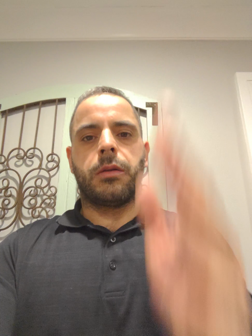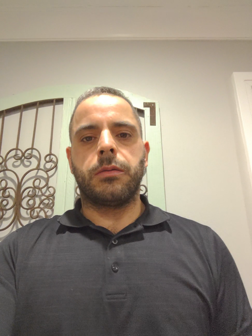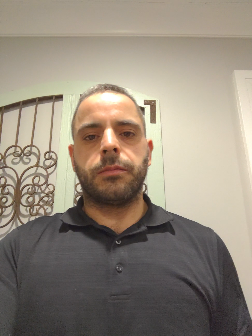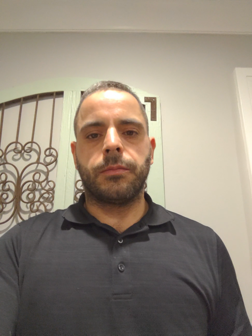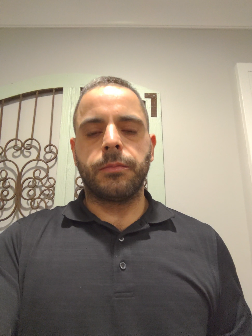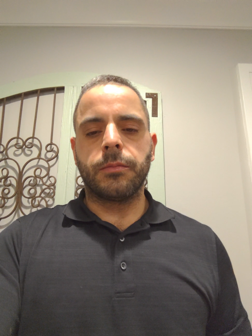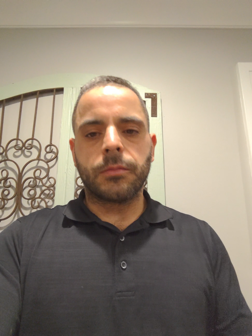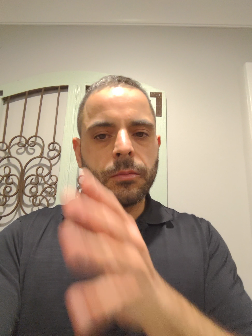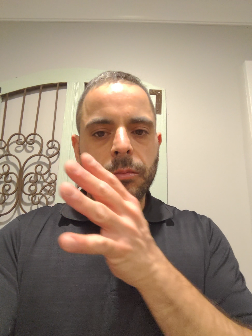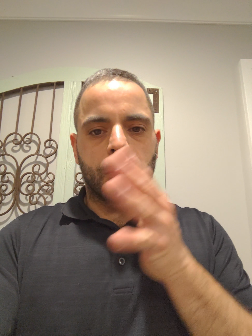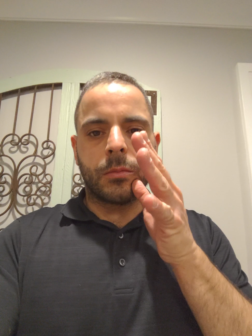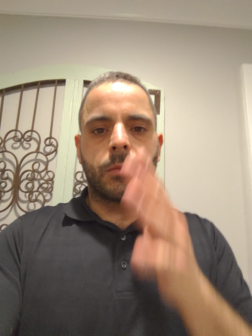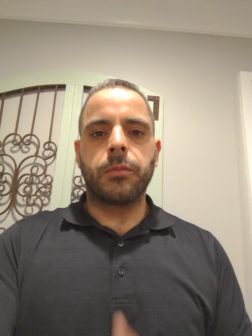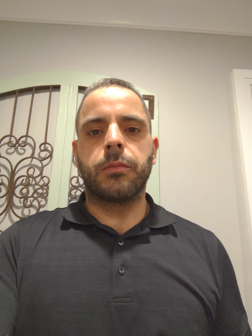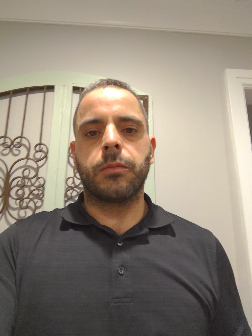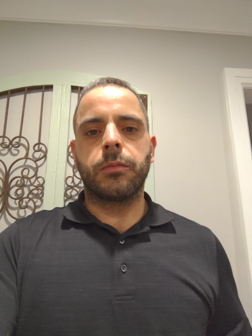farm